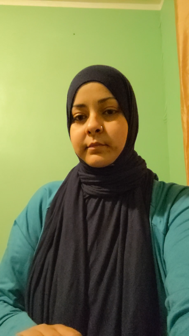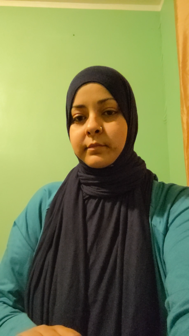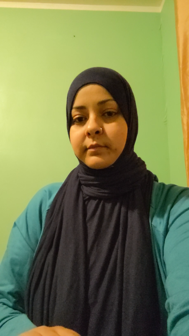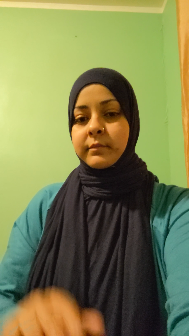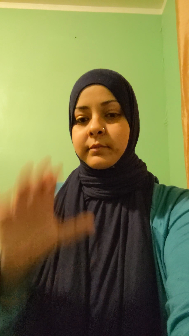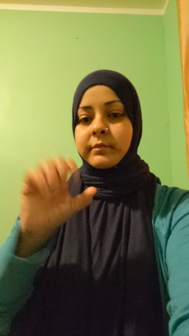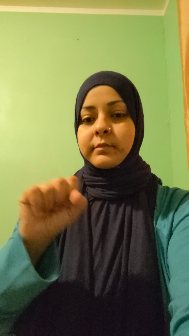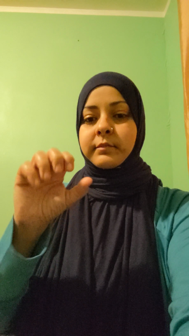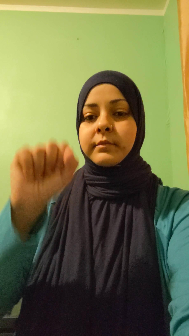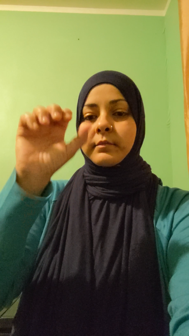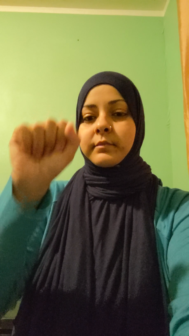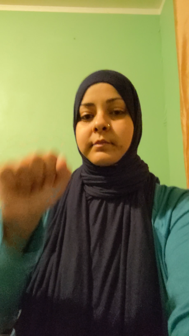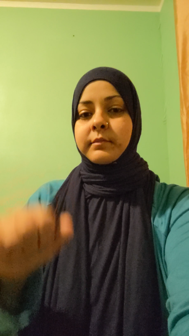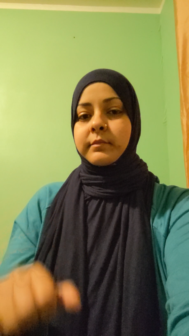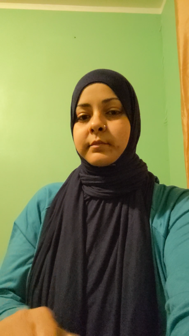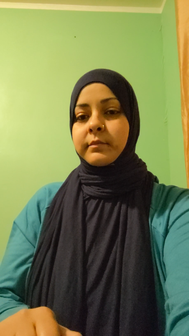ladder